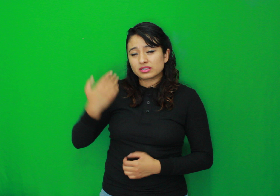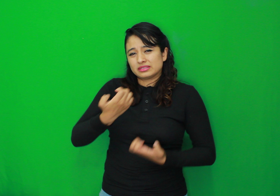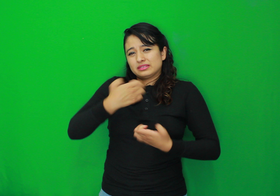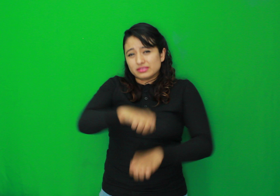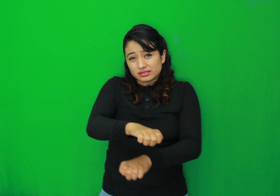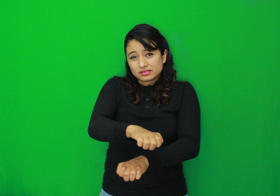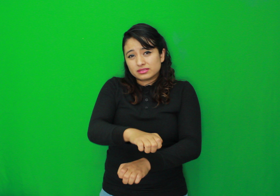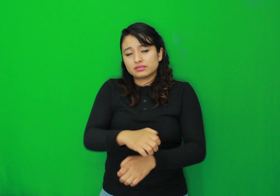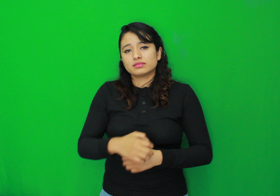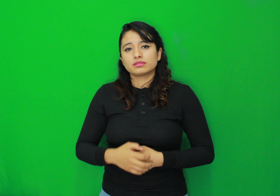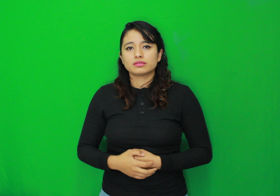epilepsia